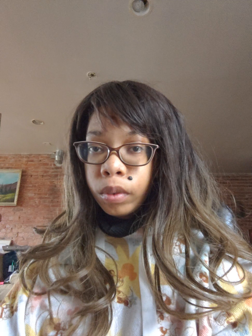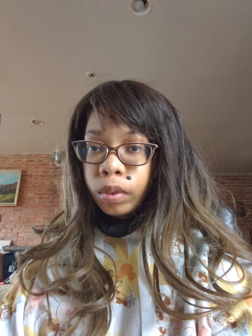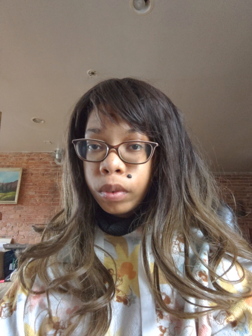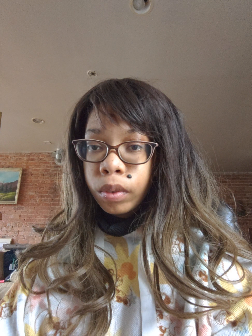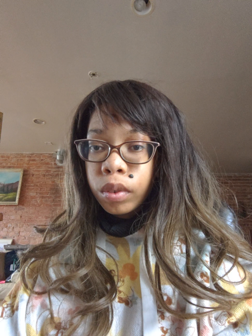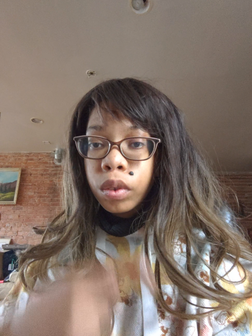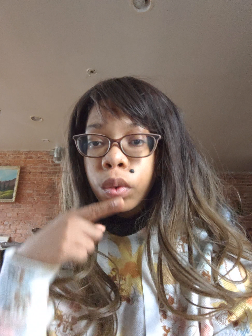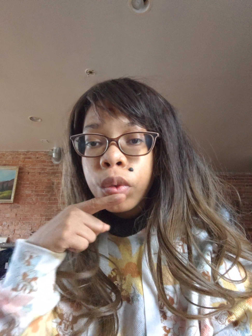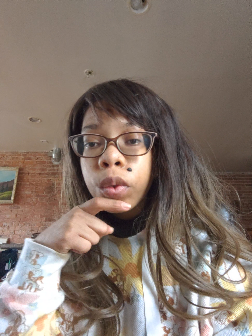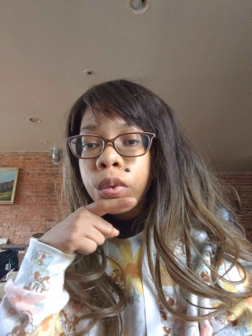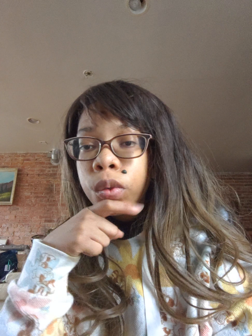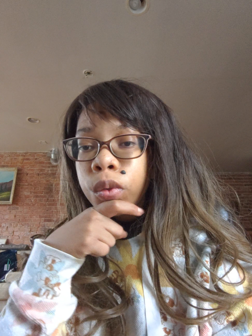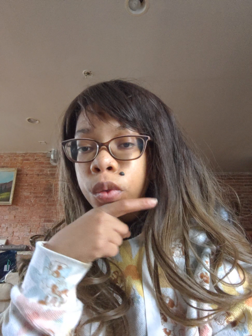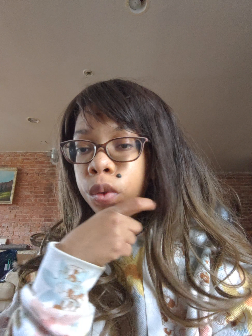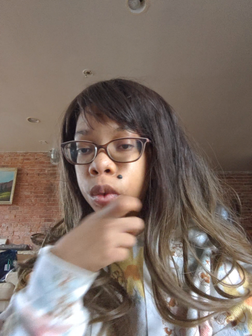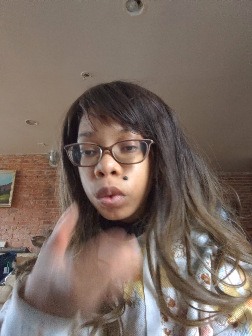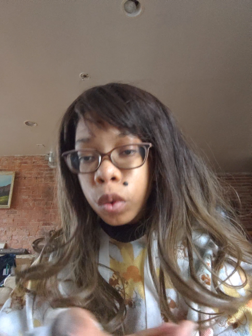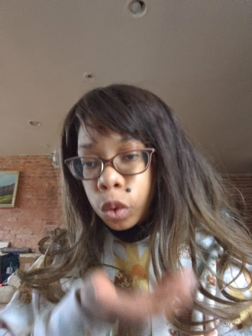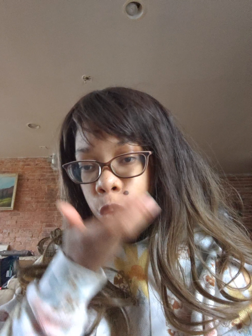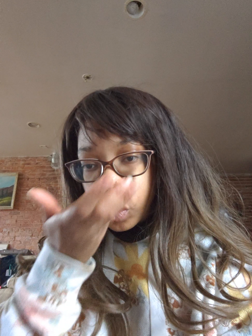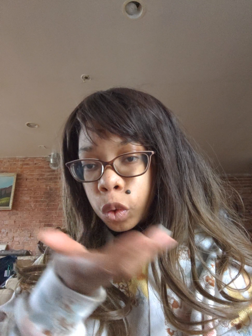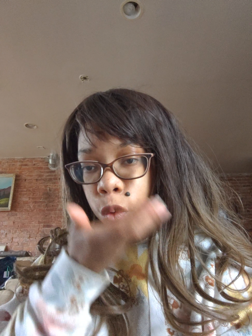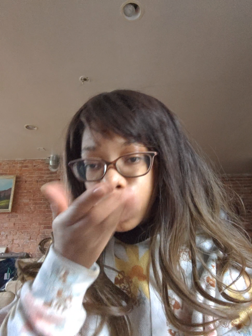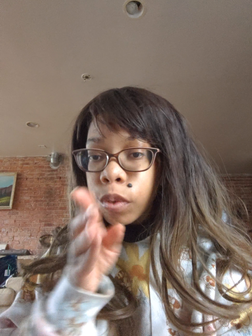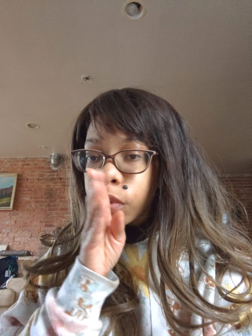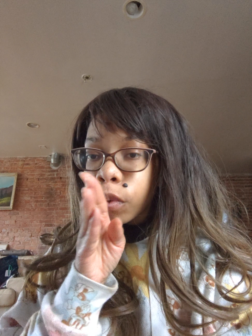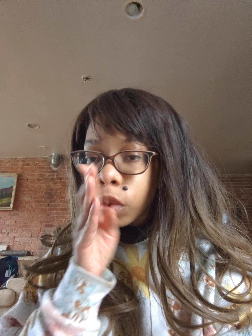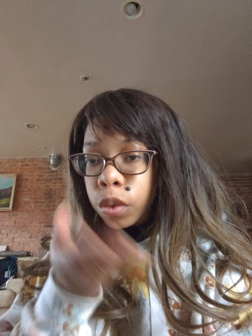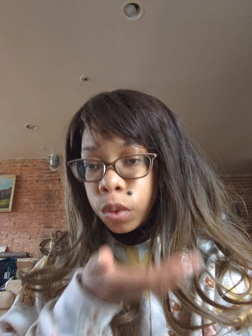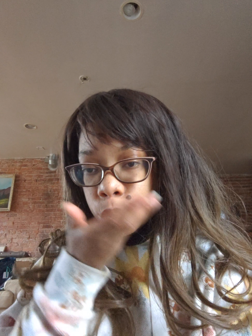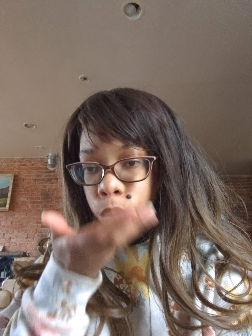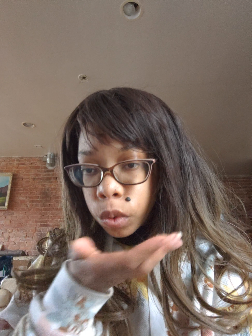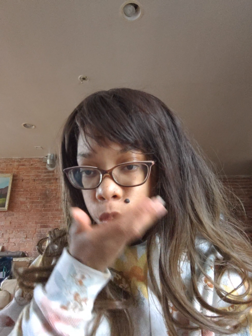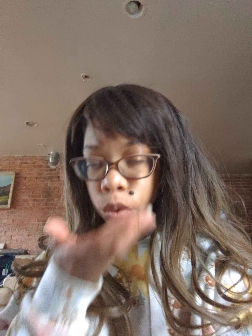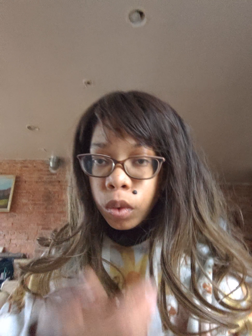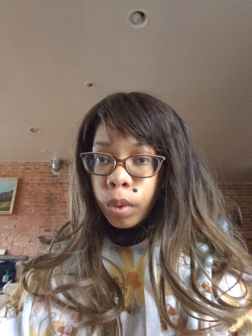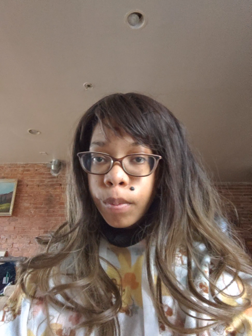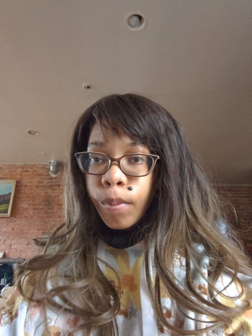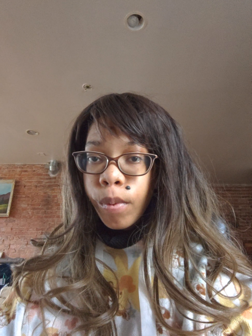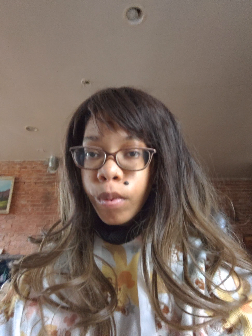cereal